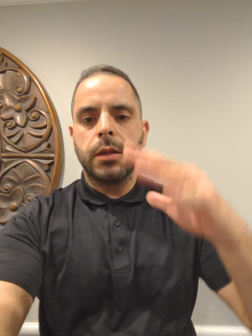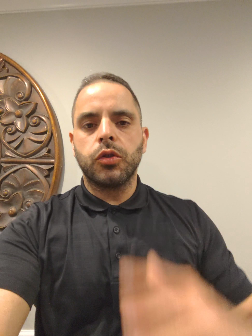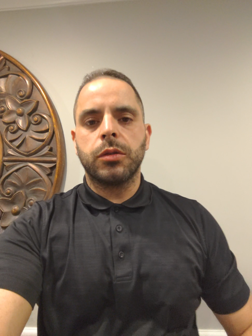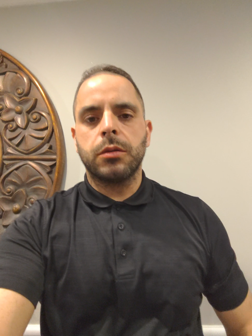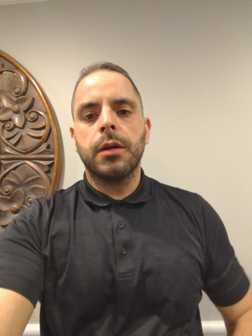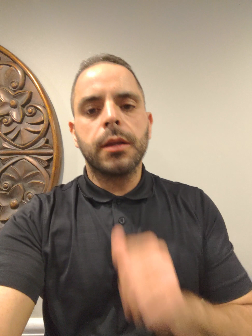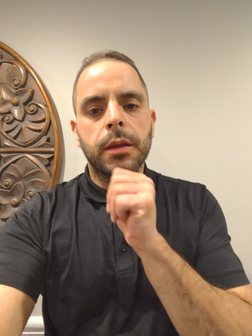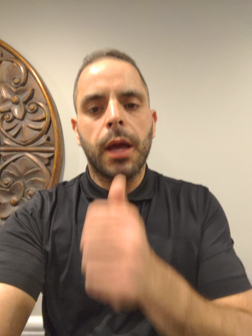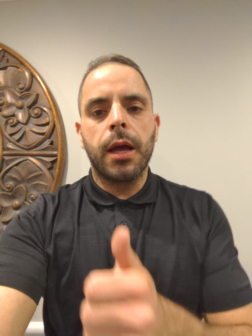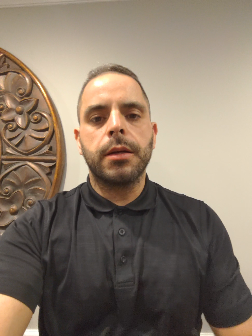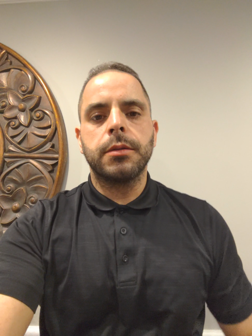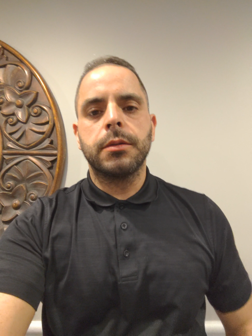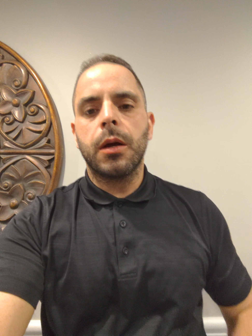not